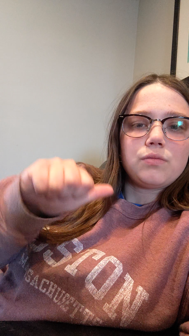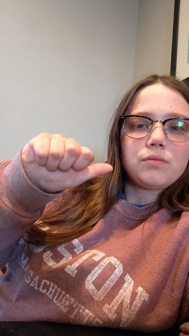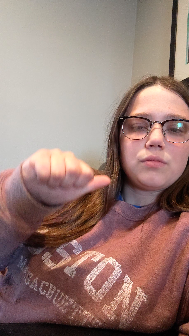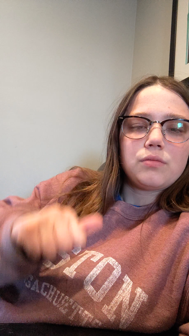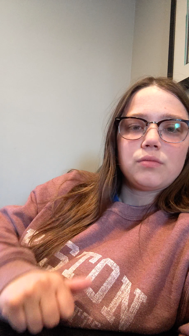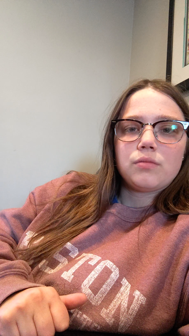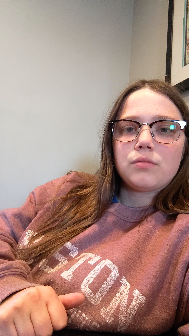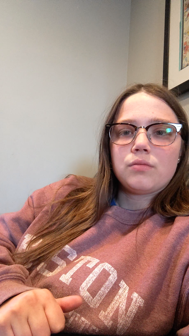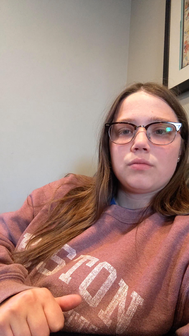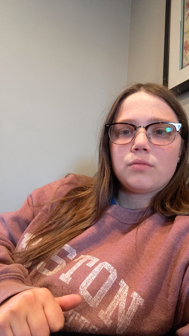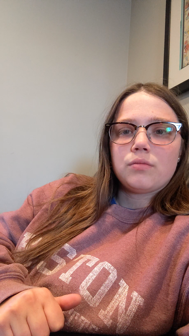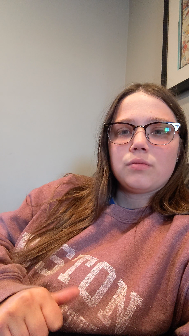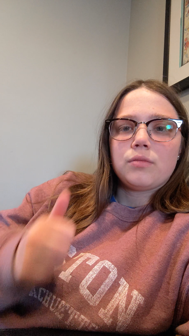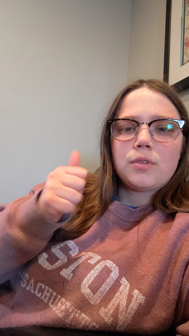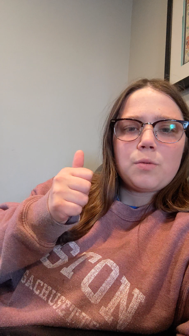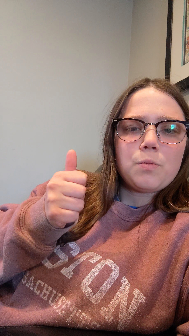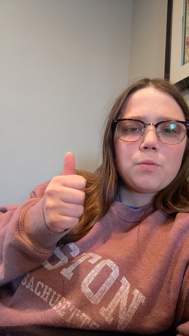how